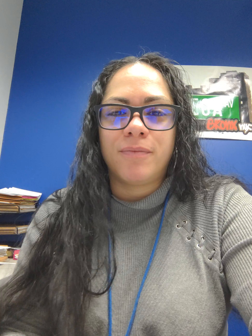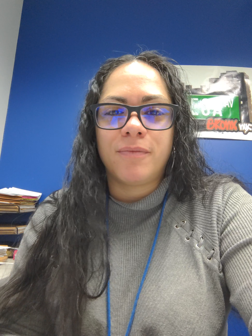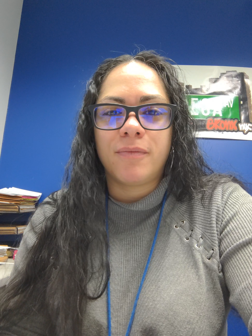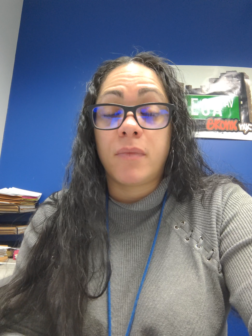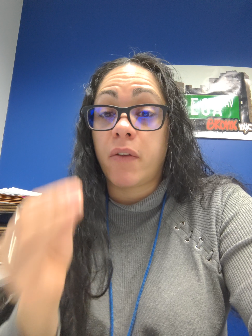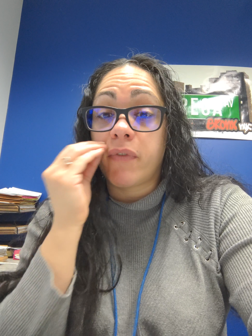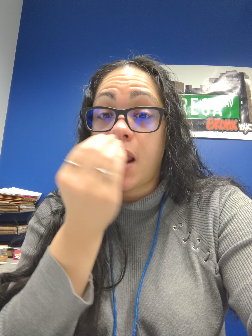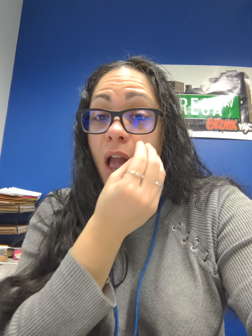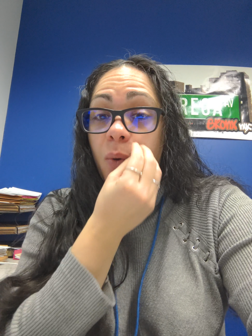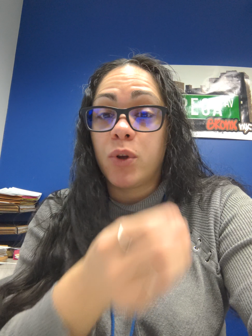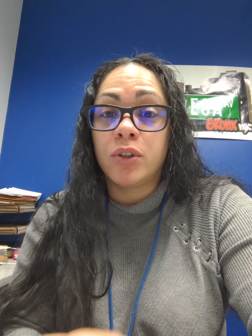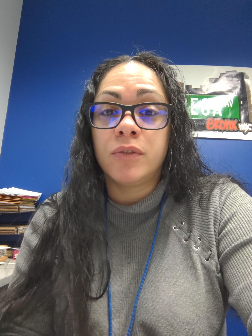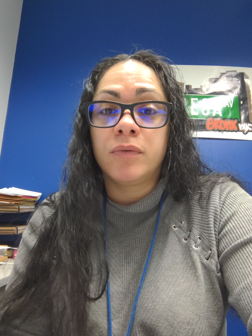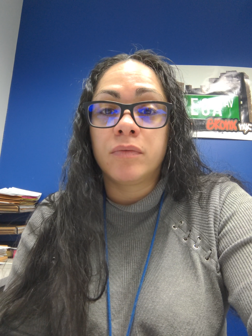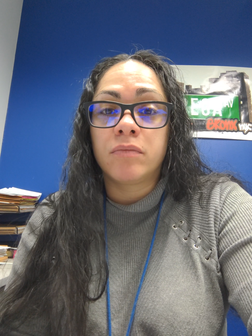flower